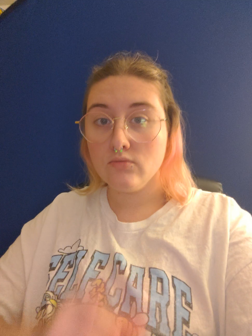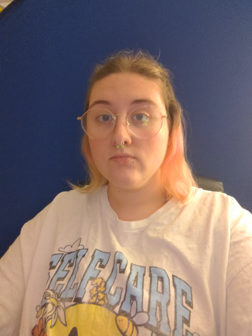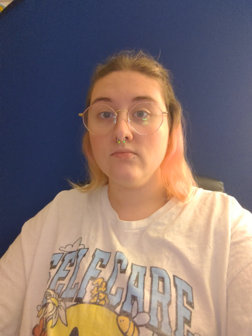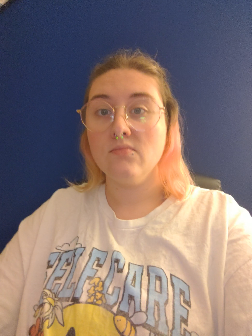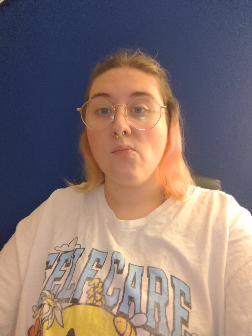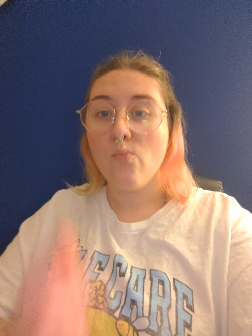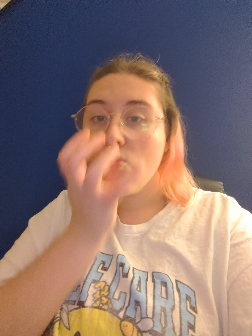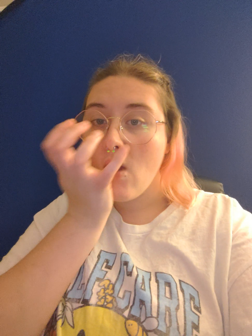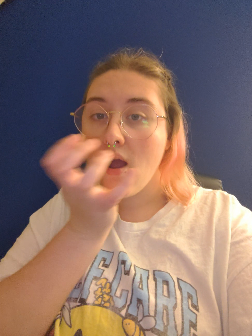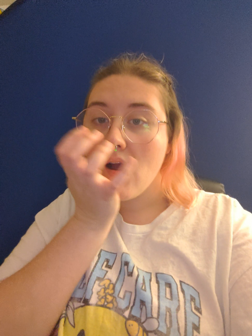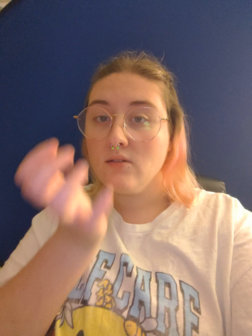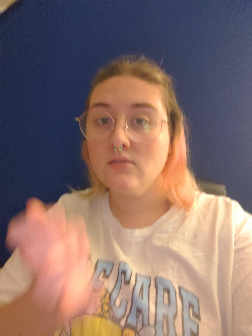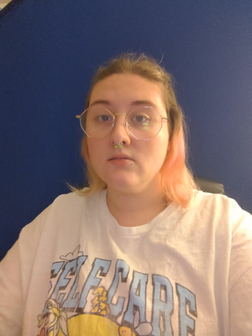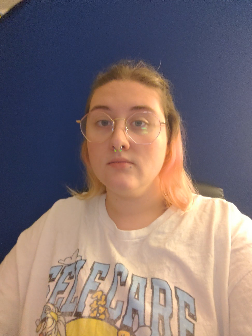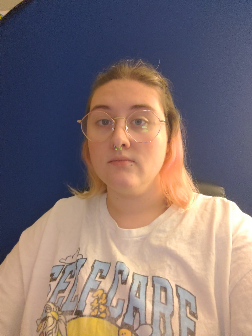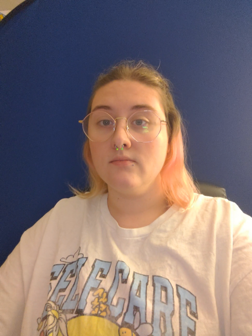grass